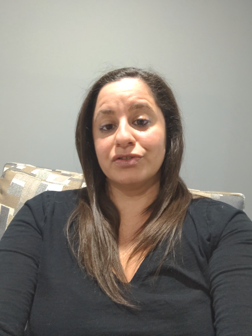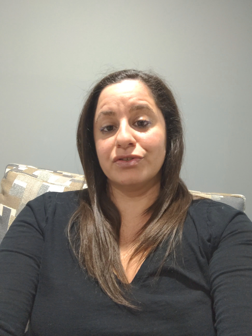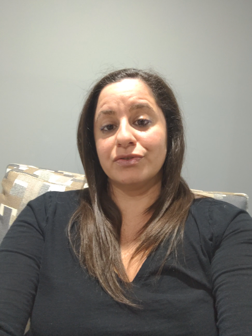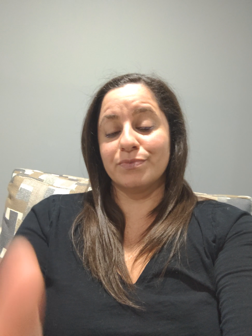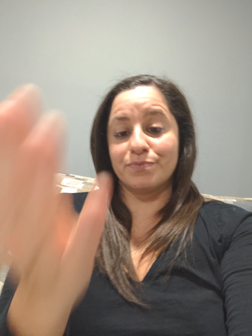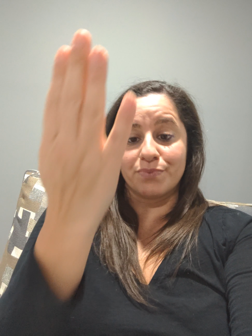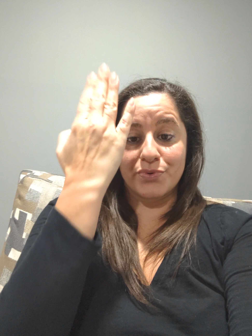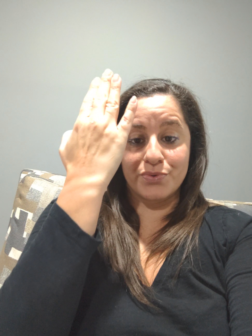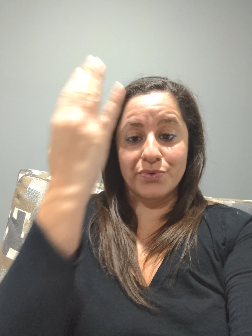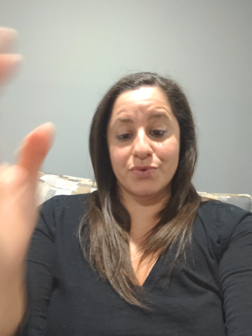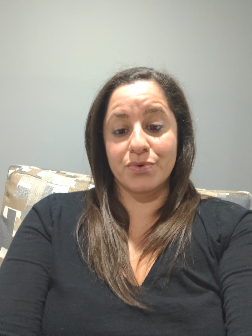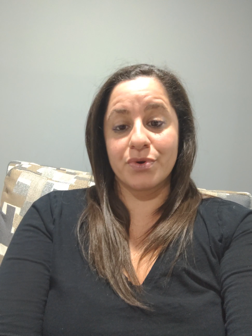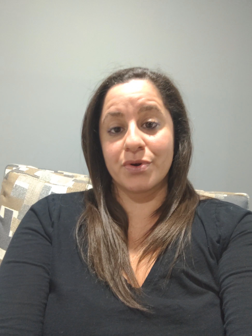morning